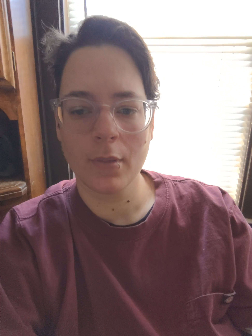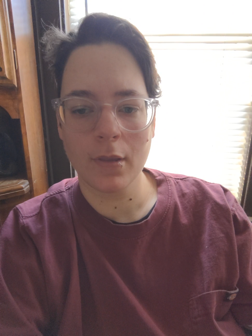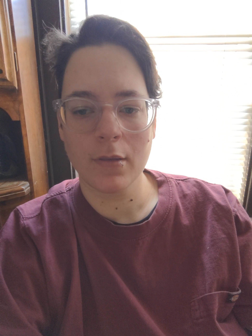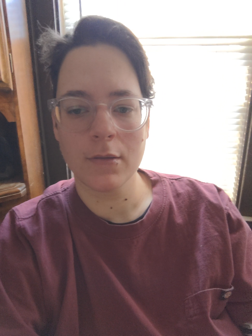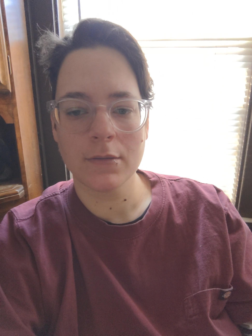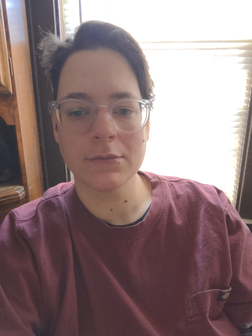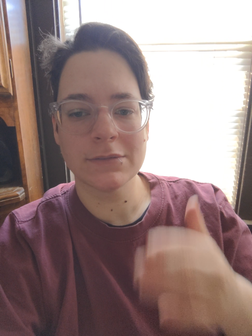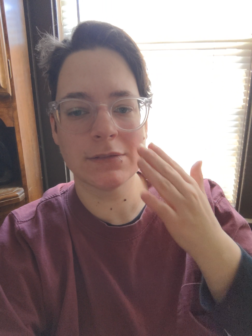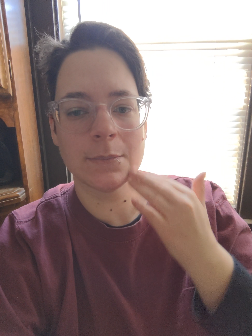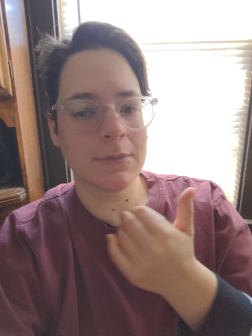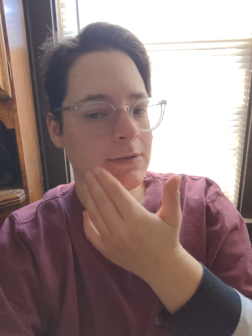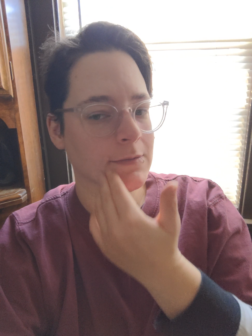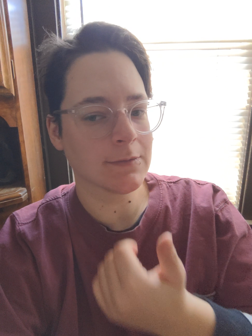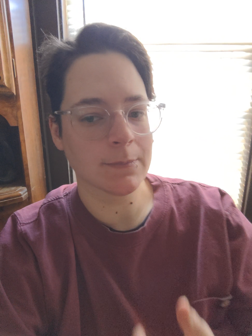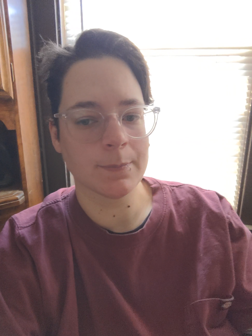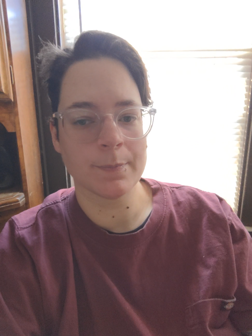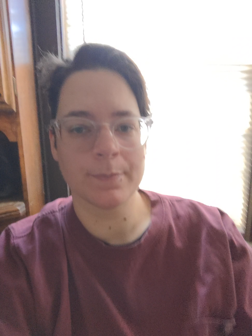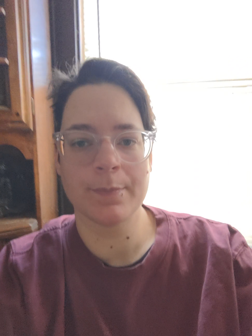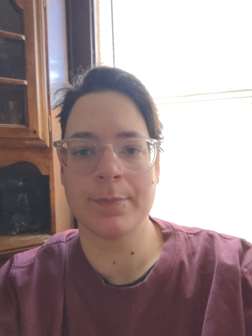napkin